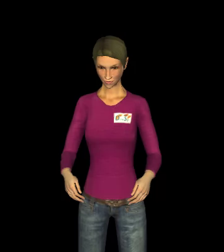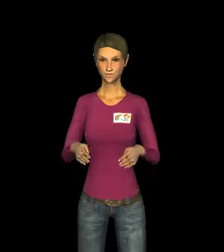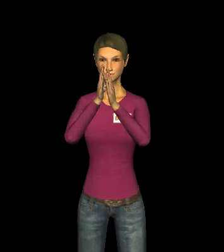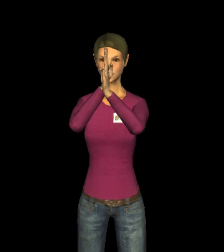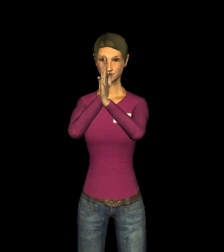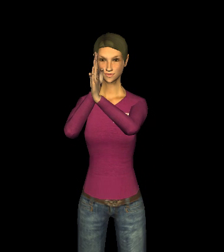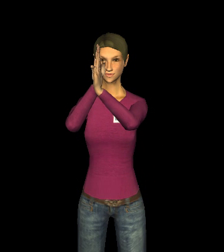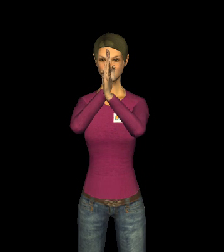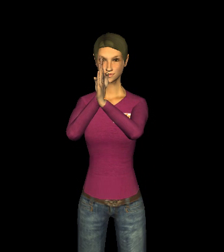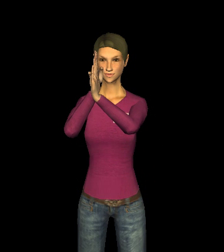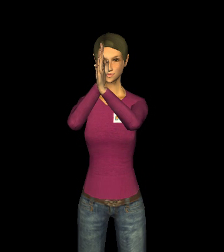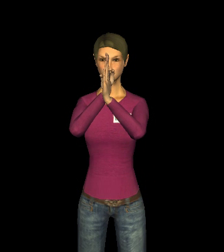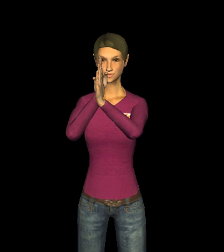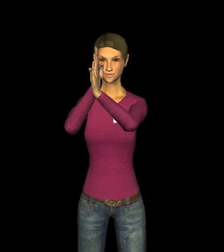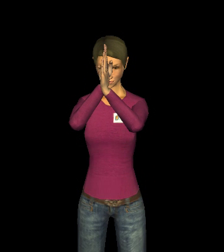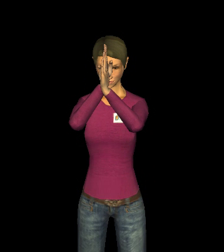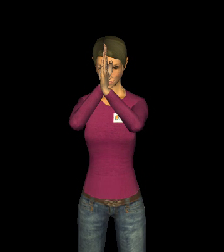يخفي